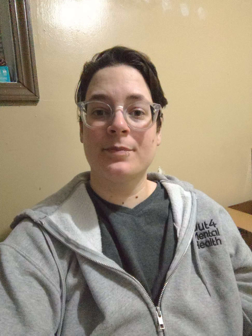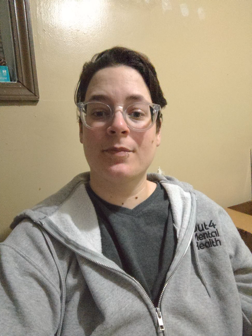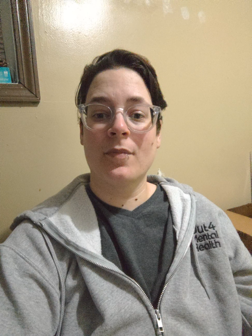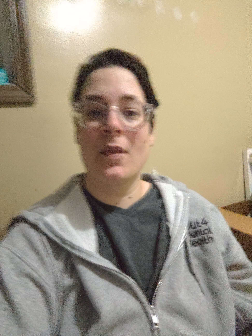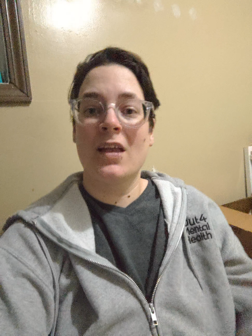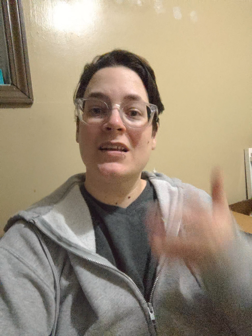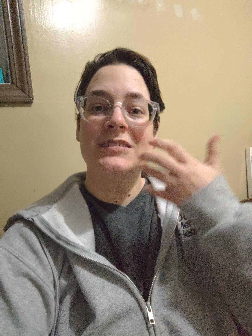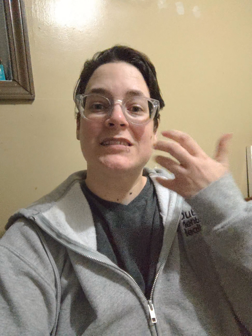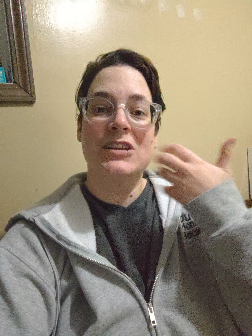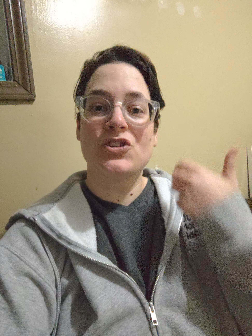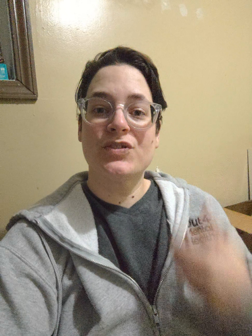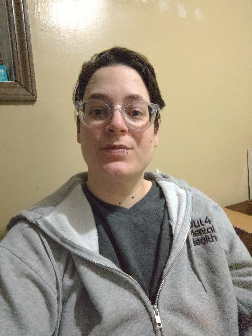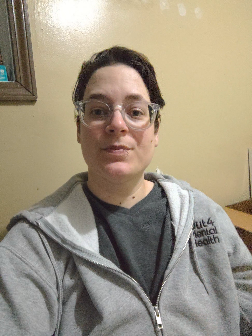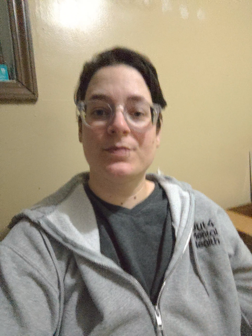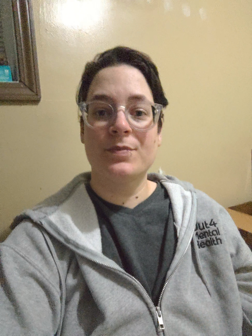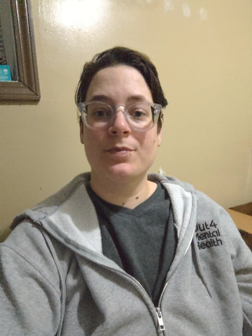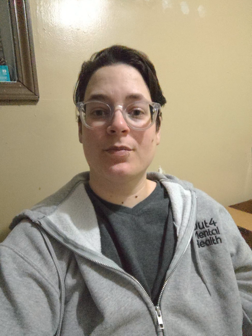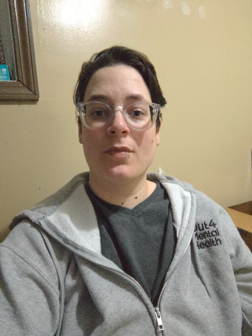tiger